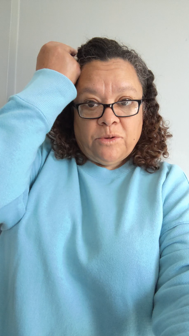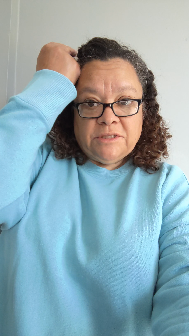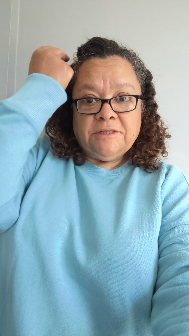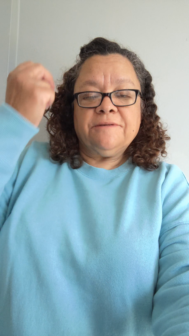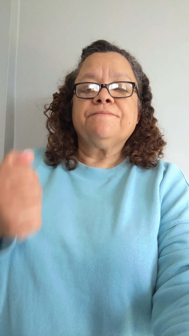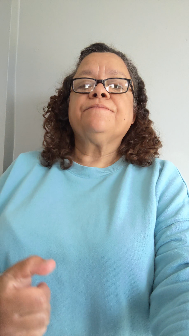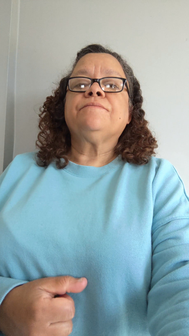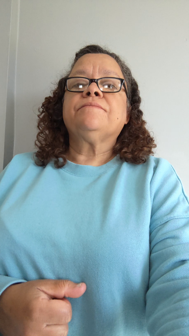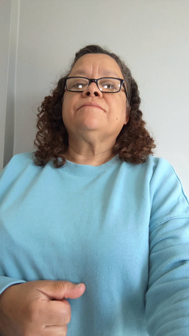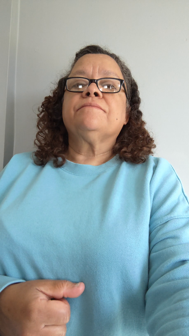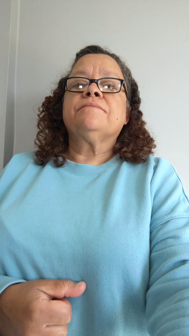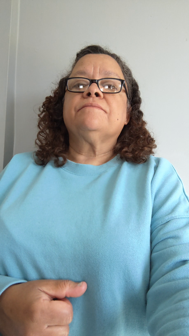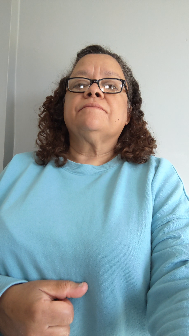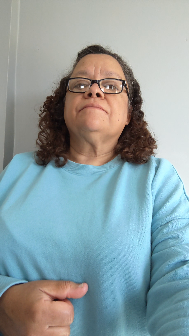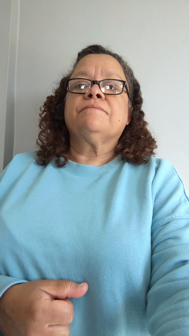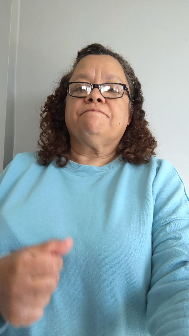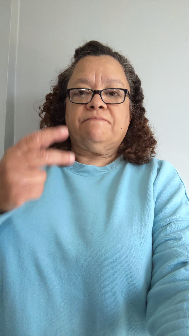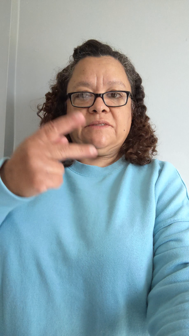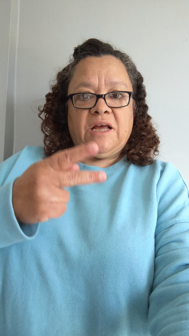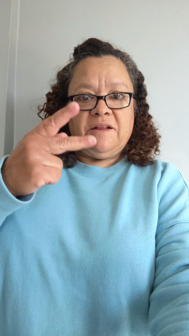careful